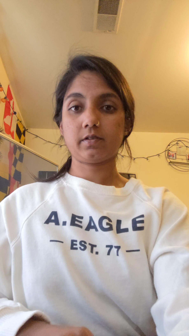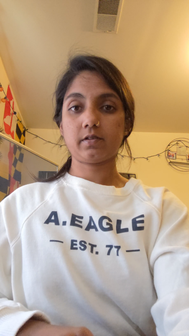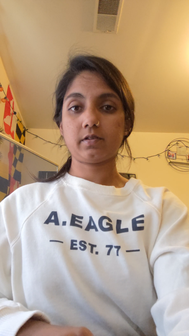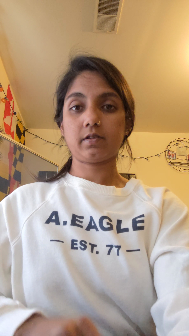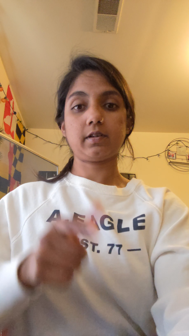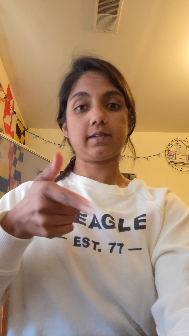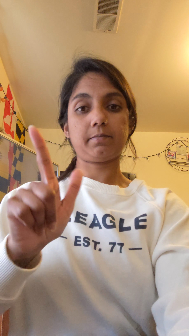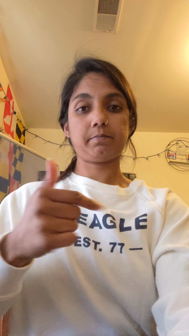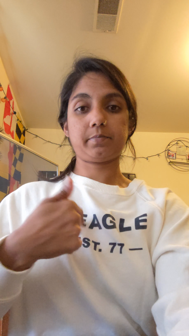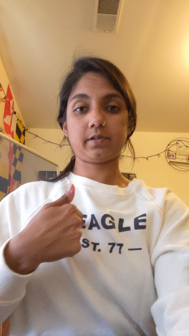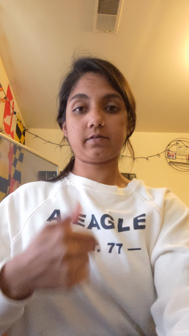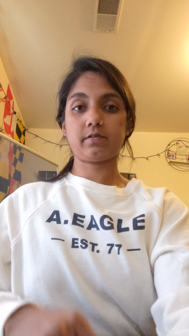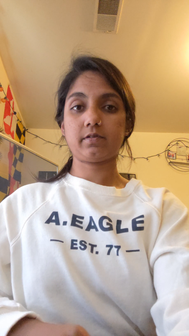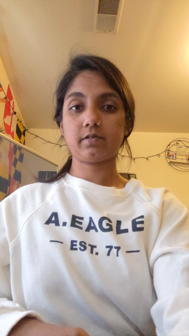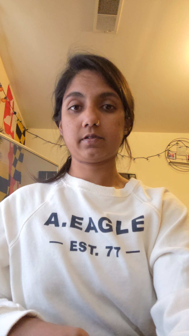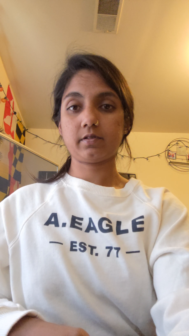let me